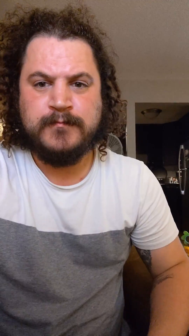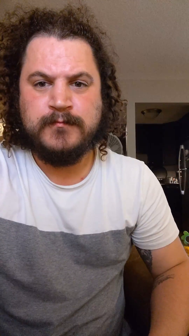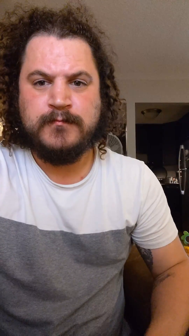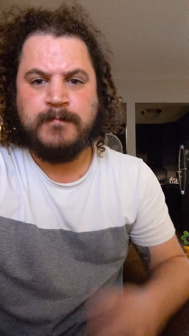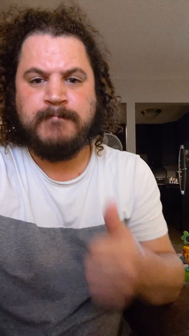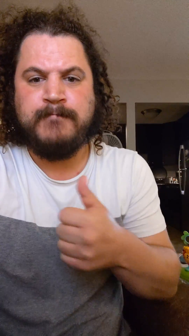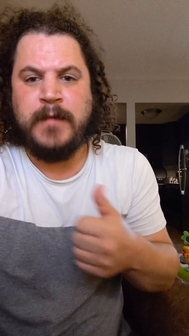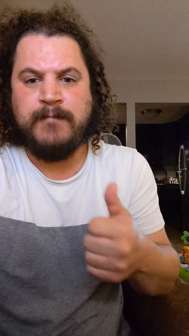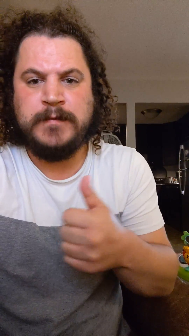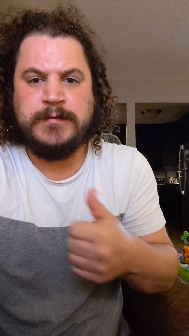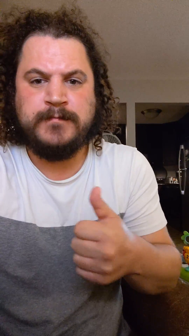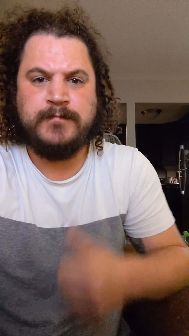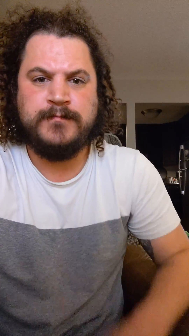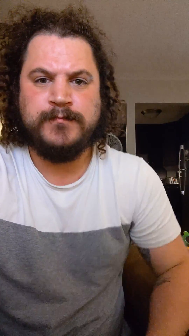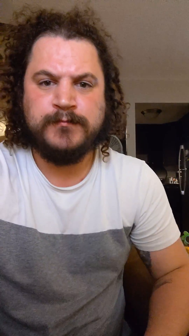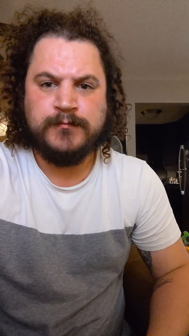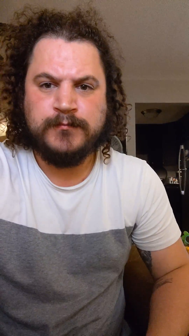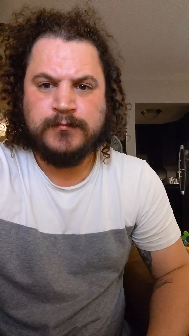basement